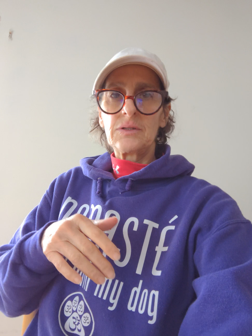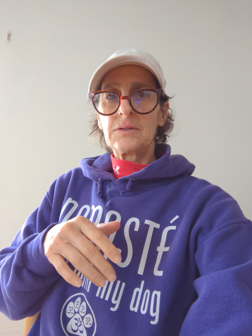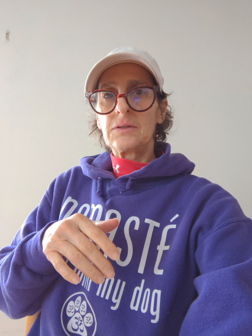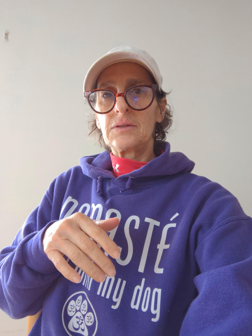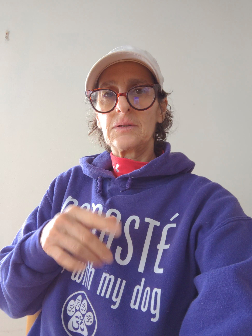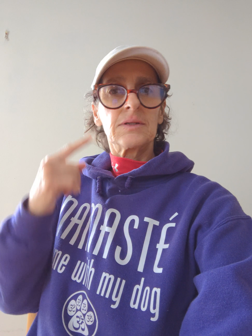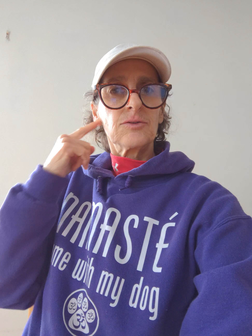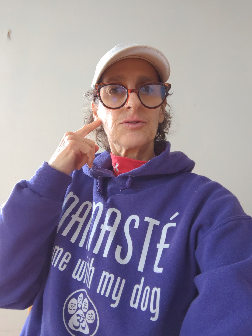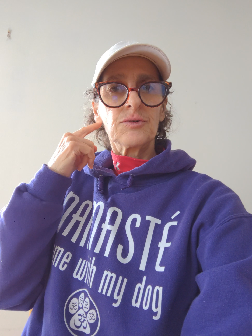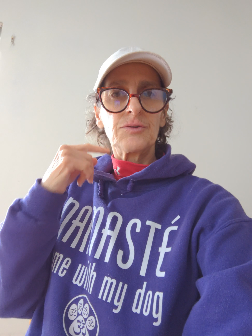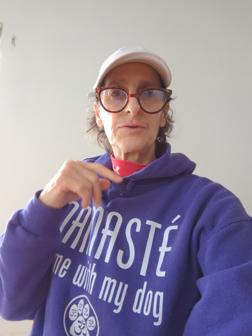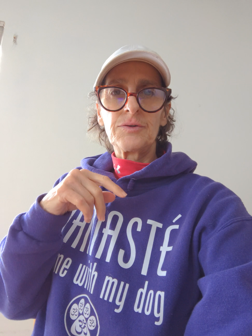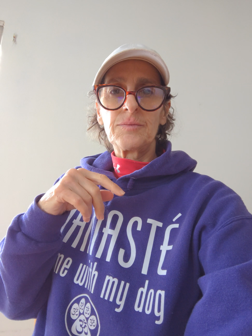hear